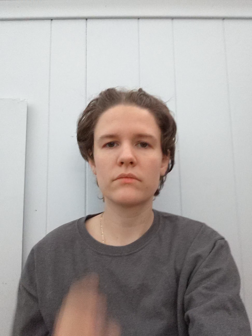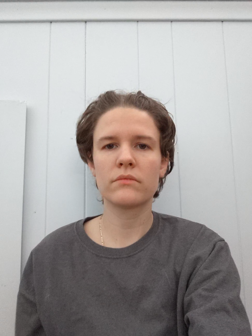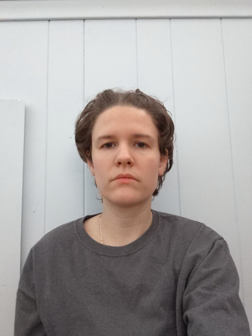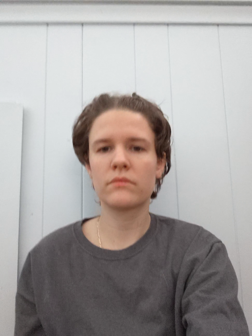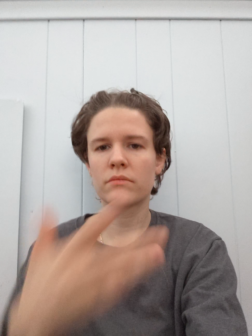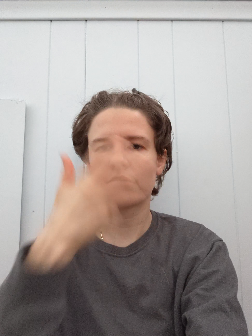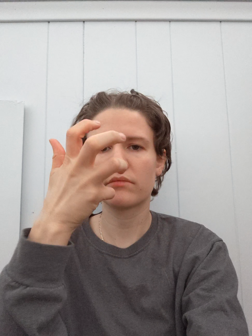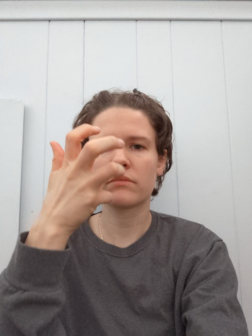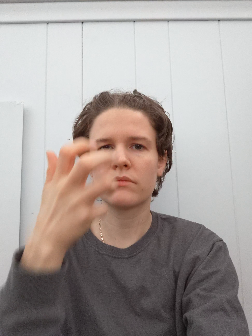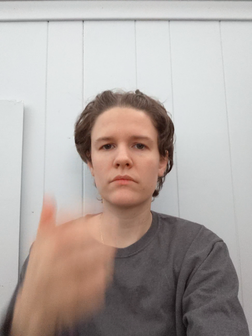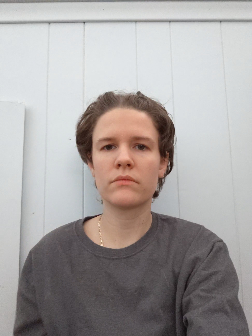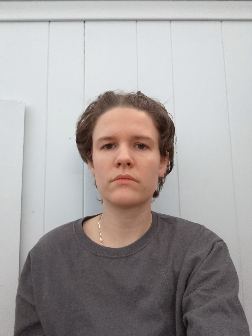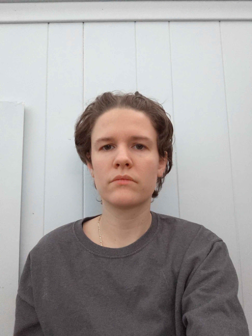mad